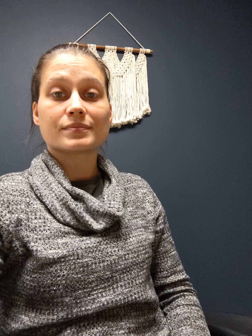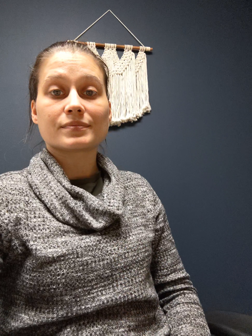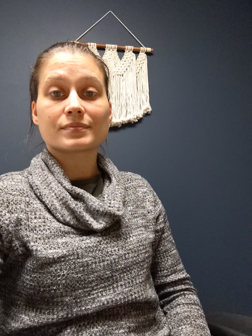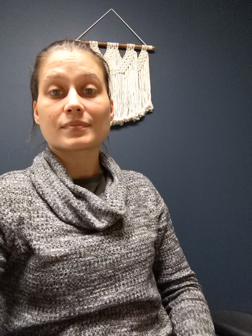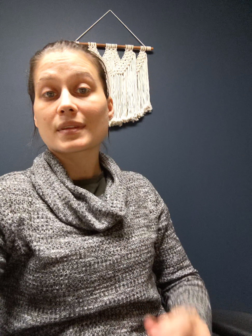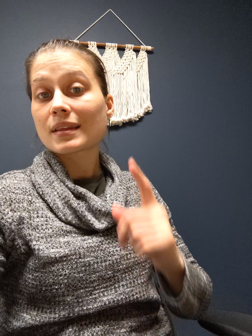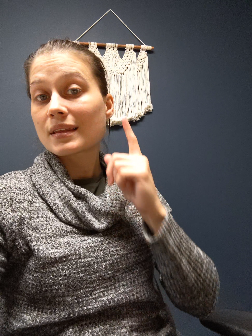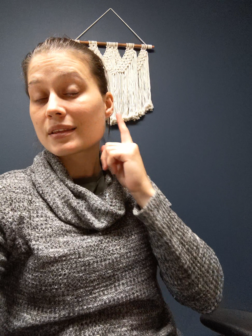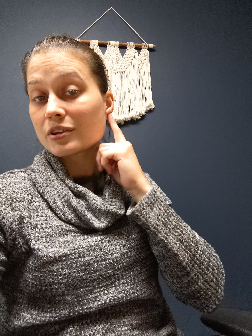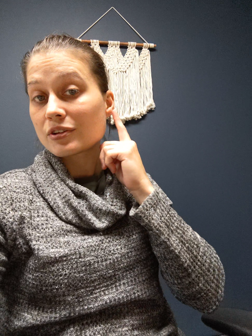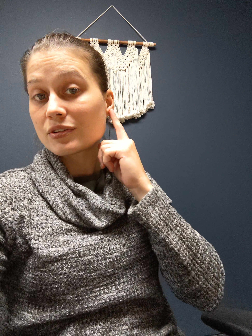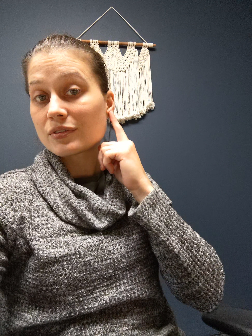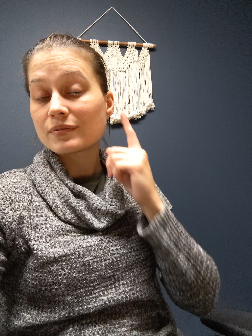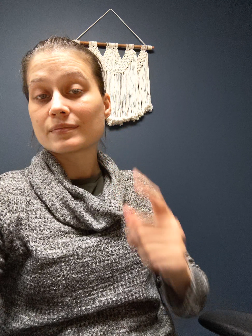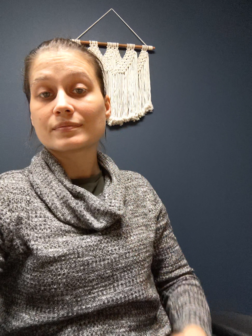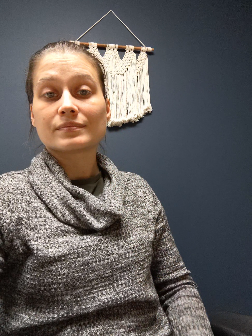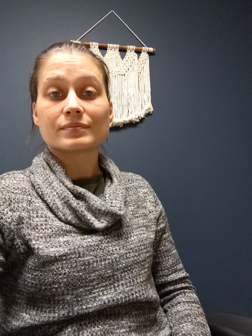ear